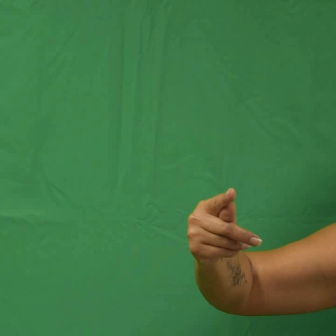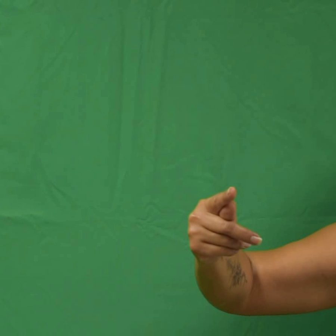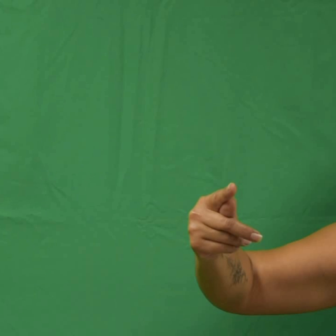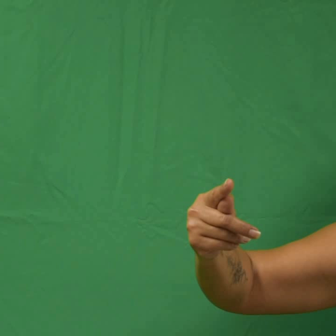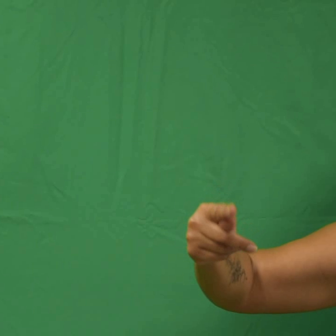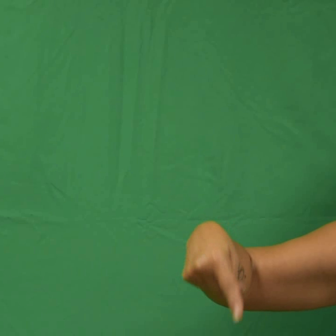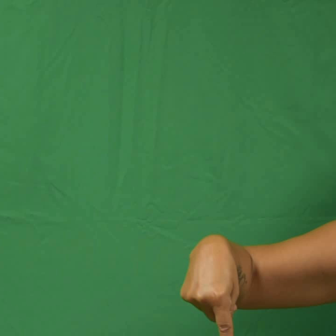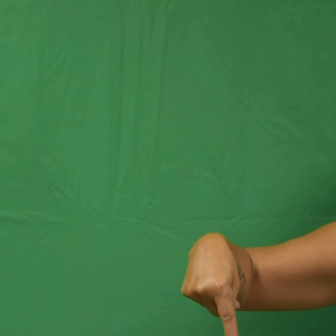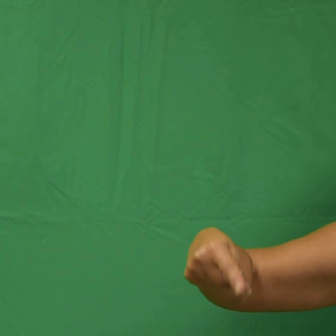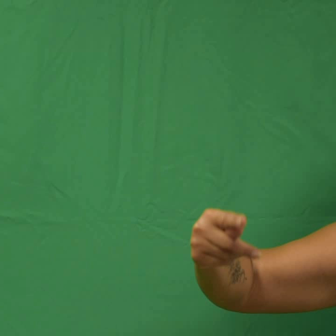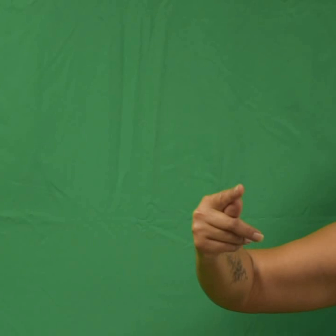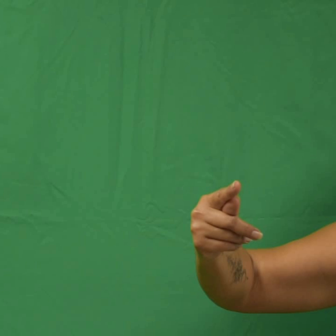K